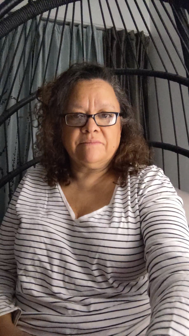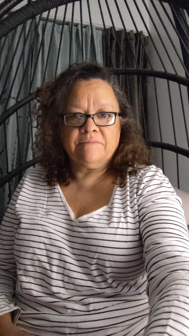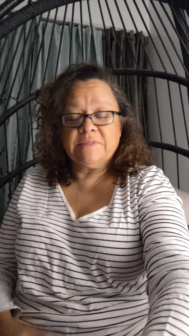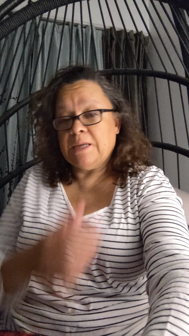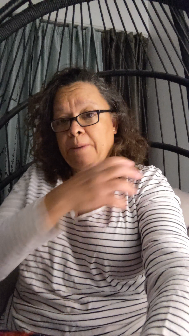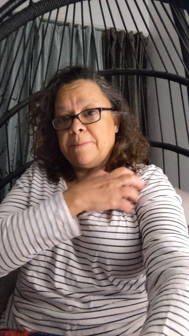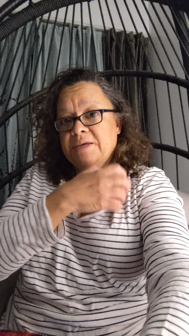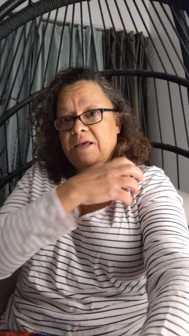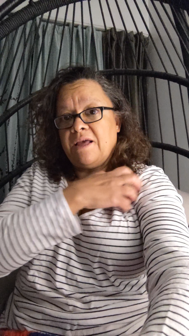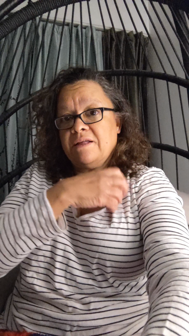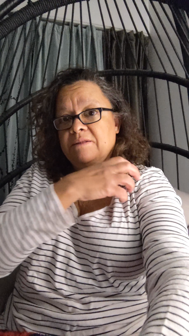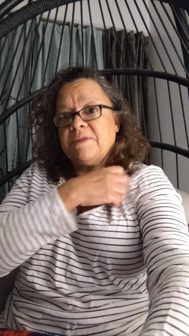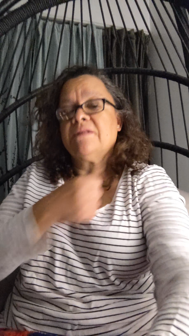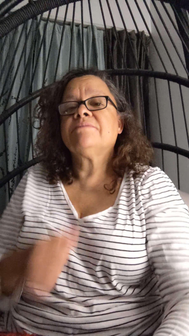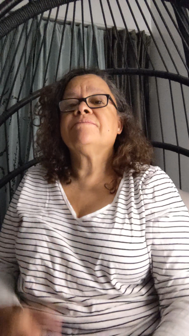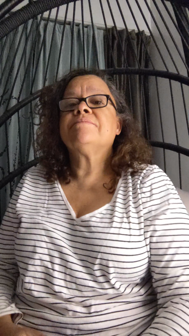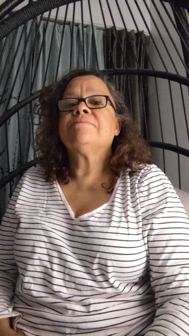bear